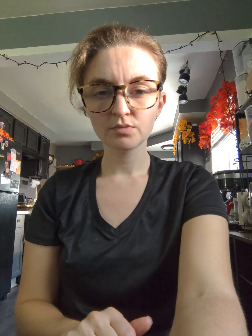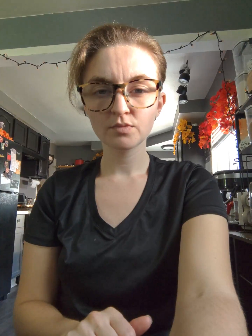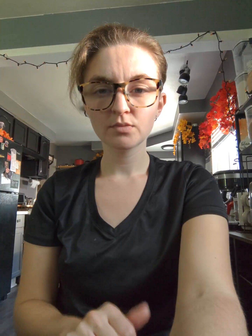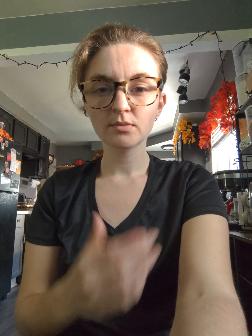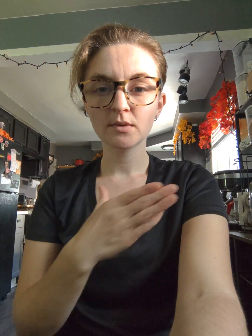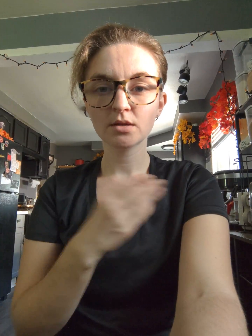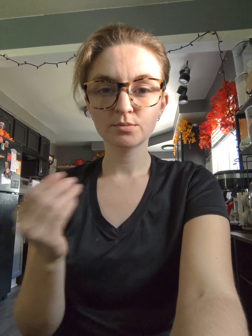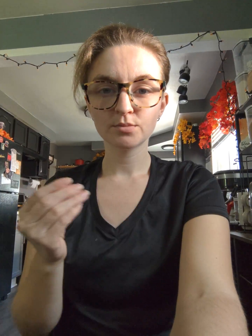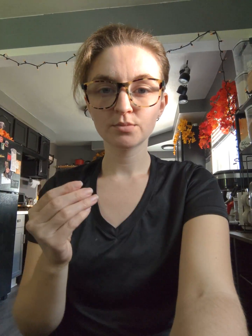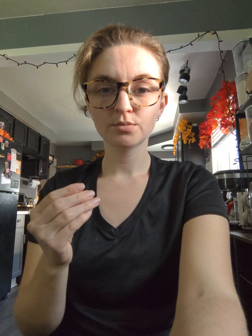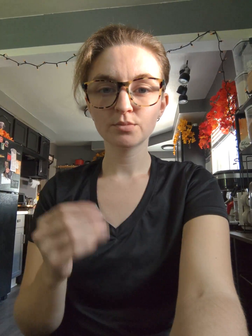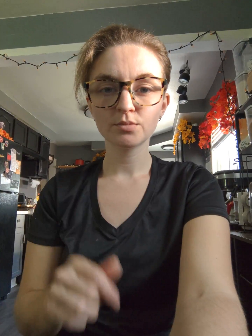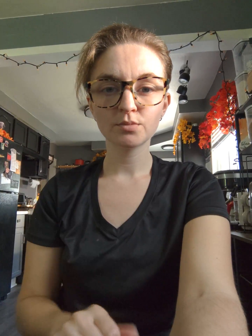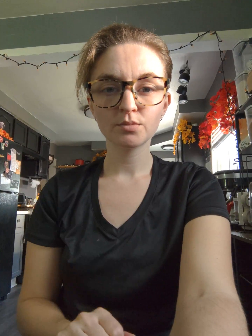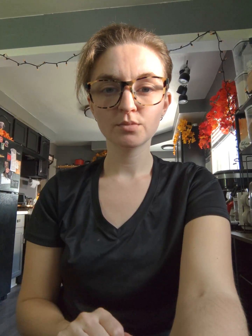and